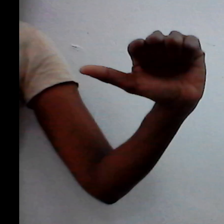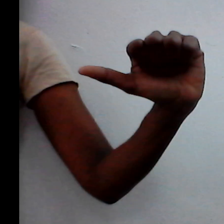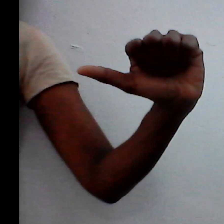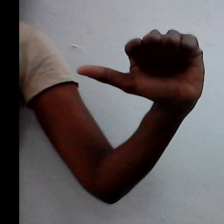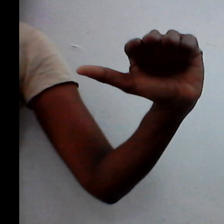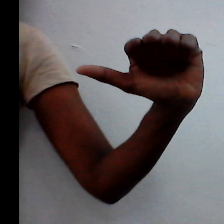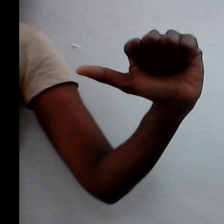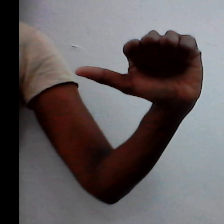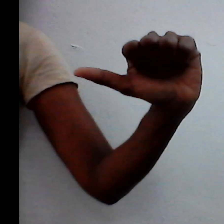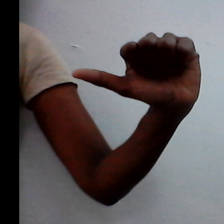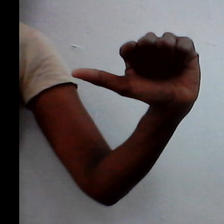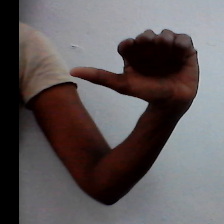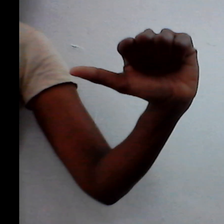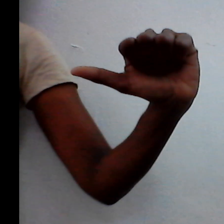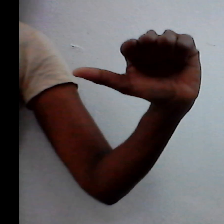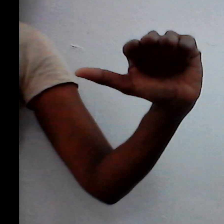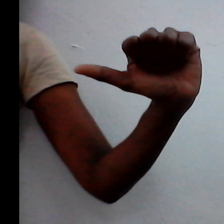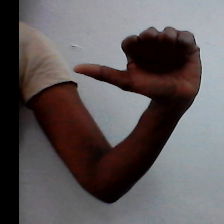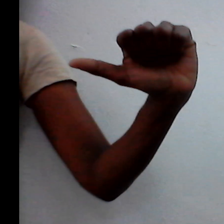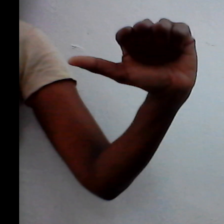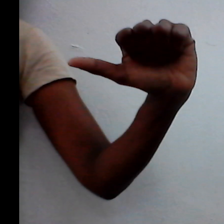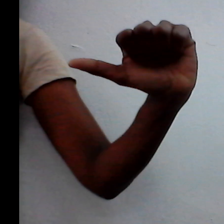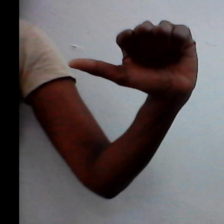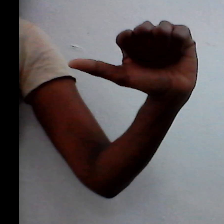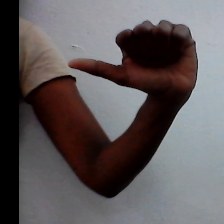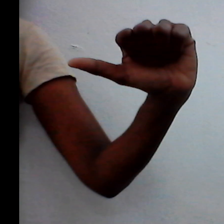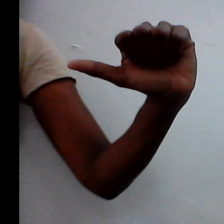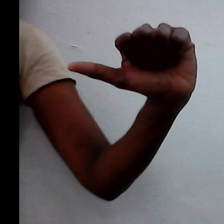എ